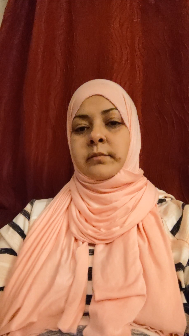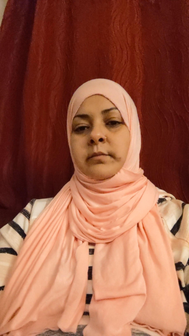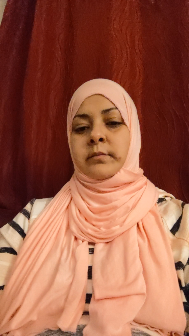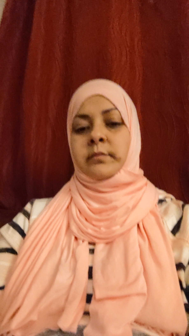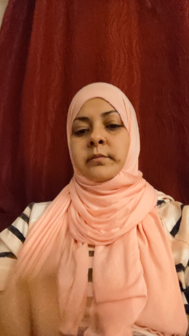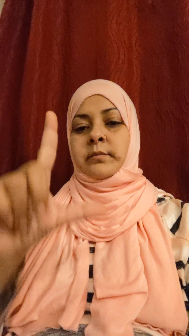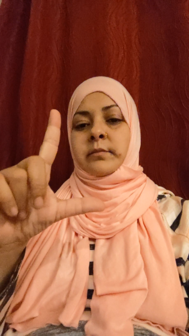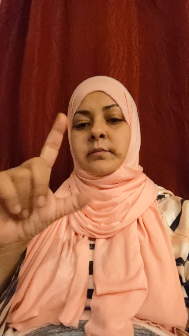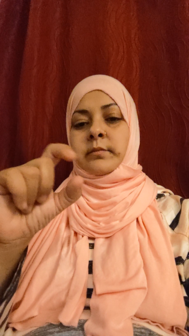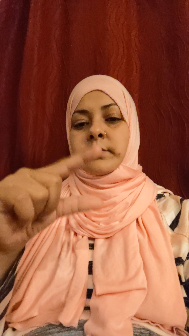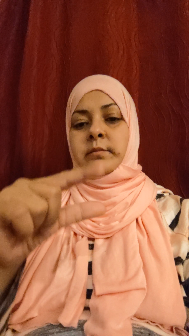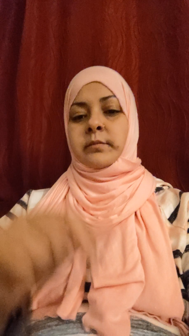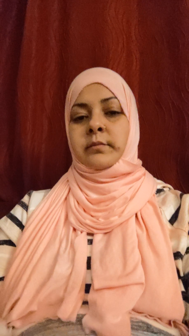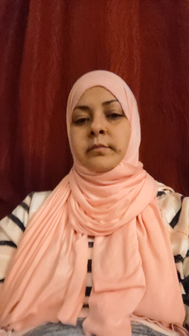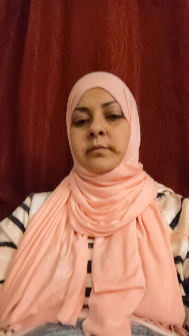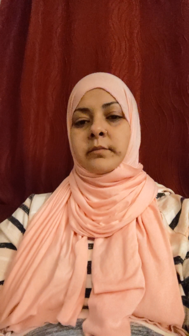leg